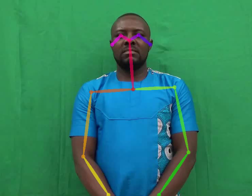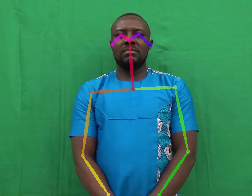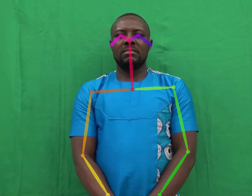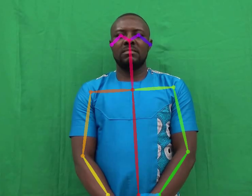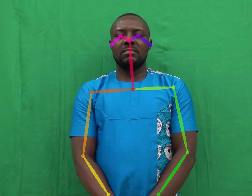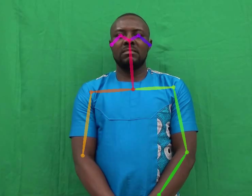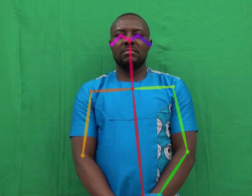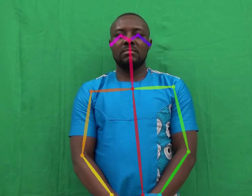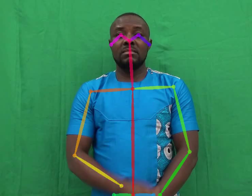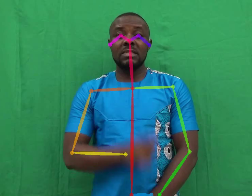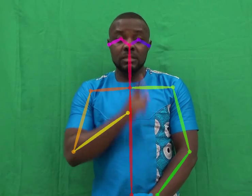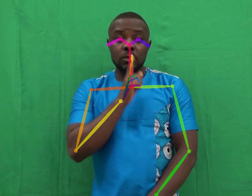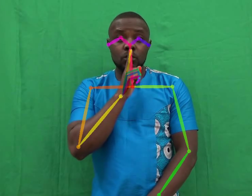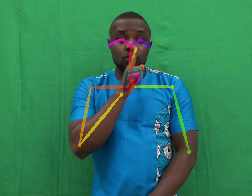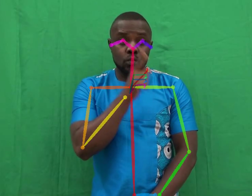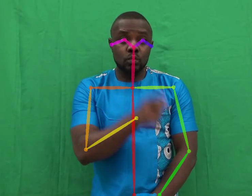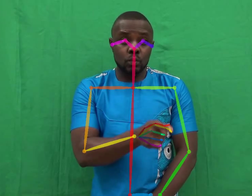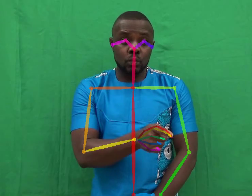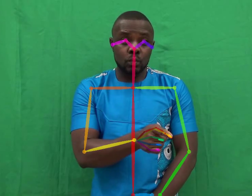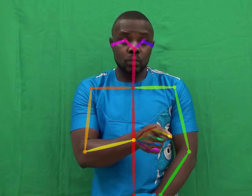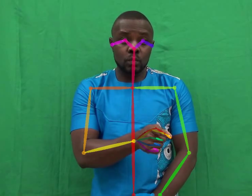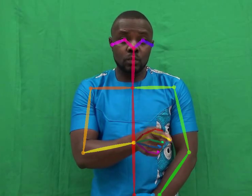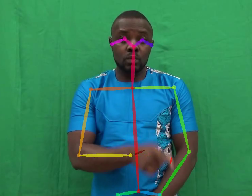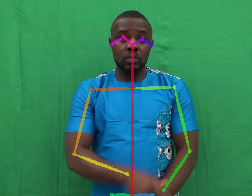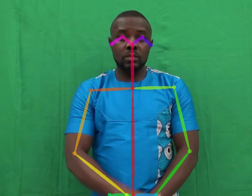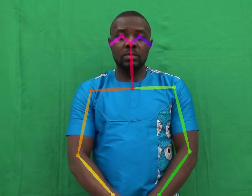true